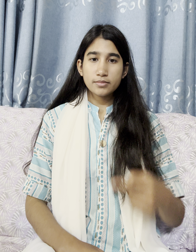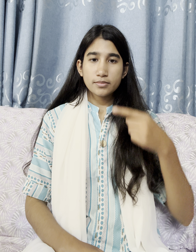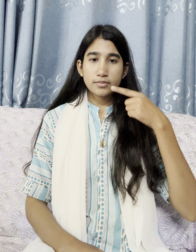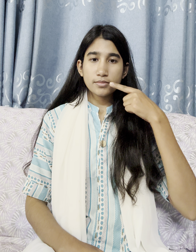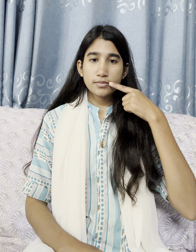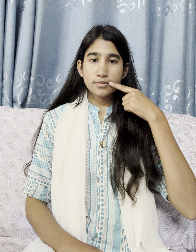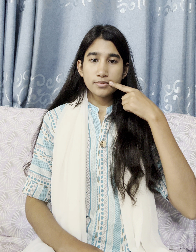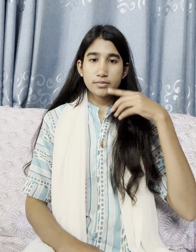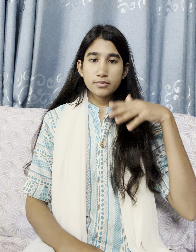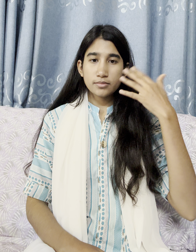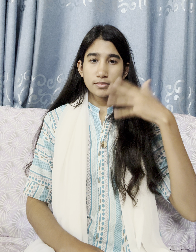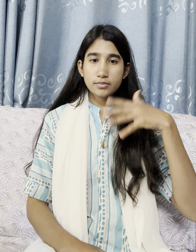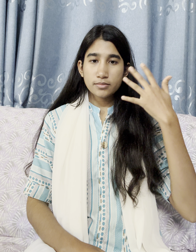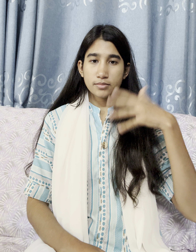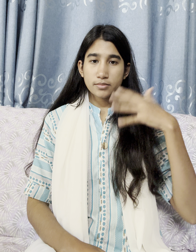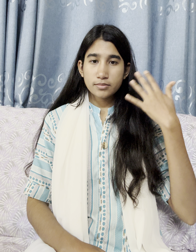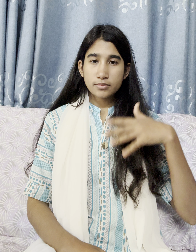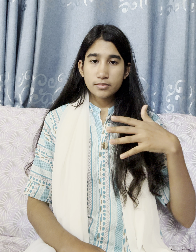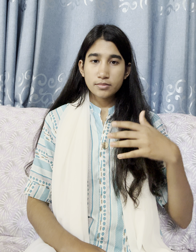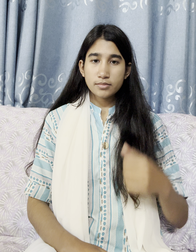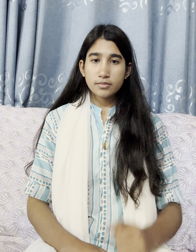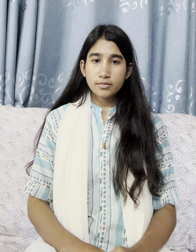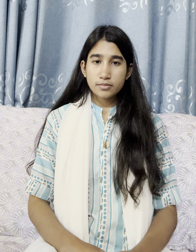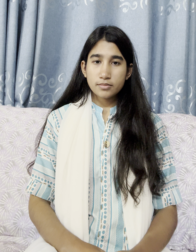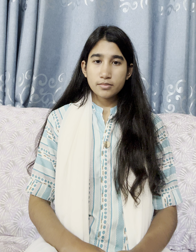ঝাল